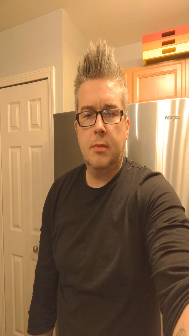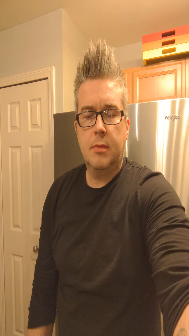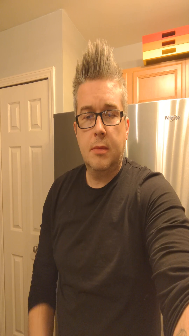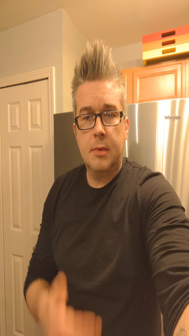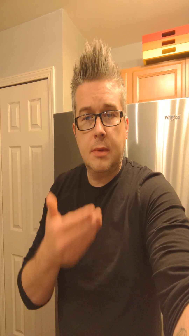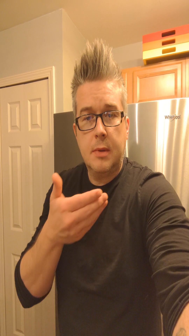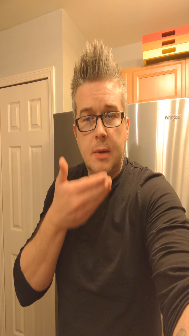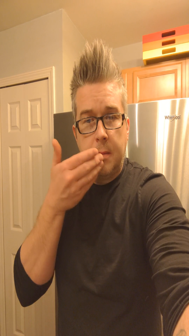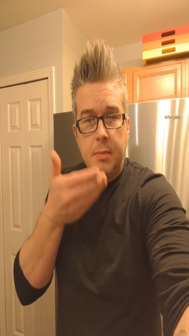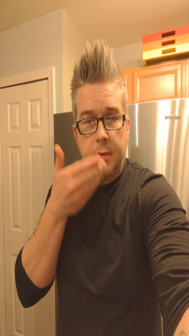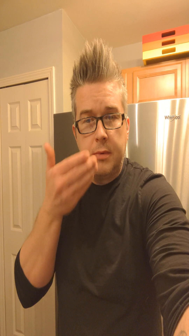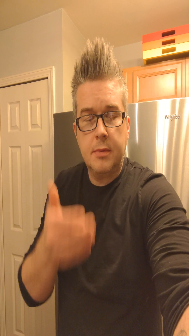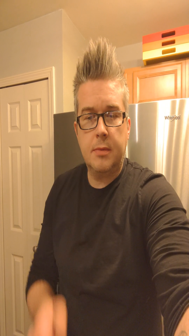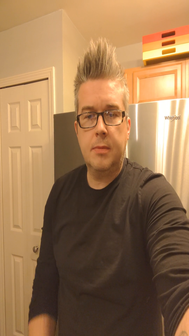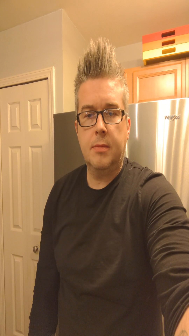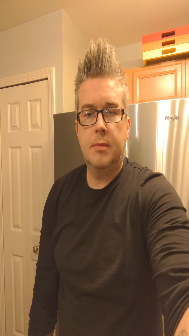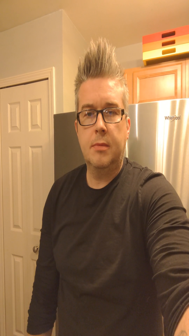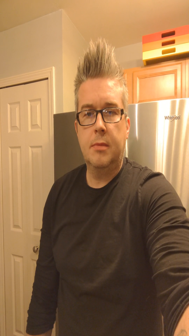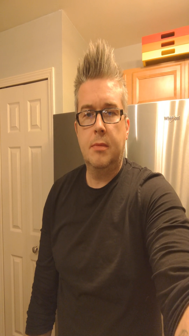cereal